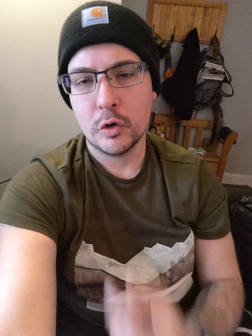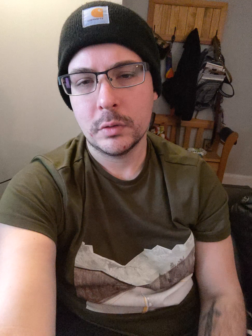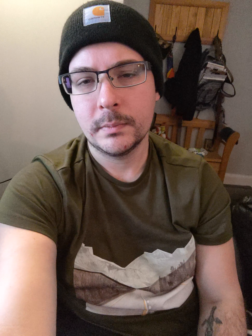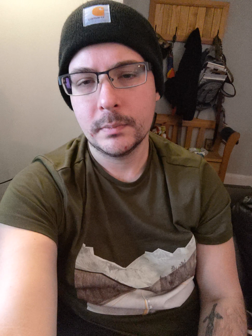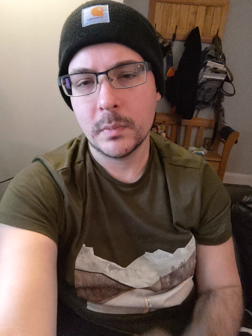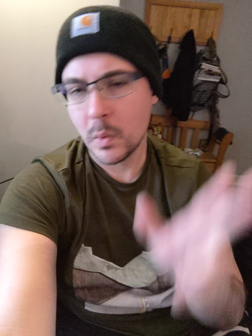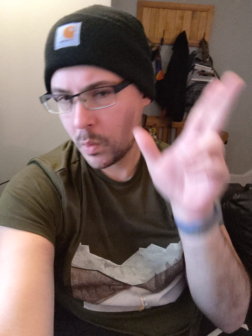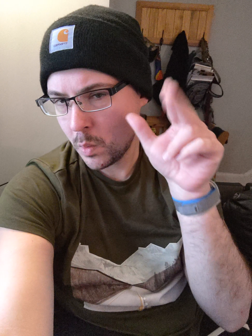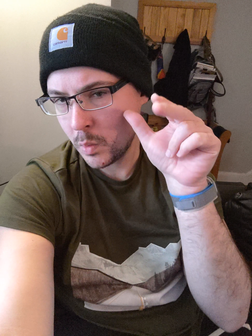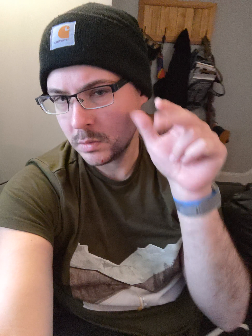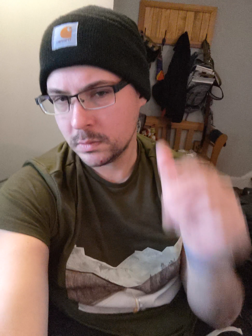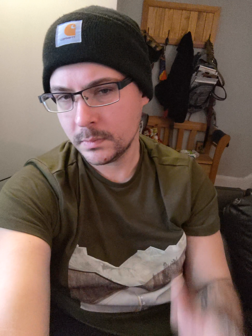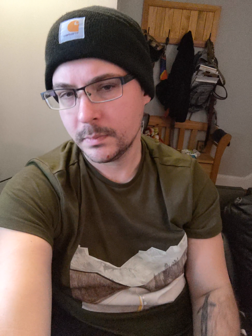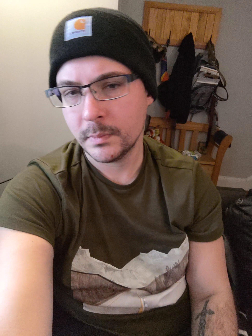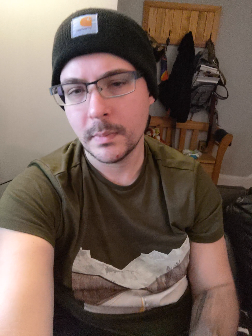horse